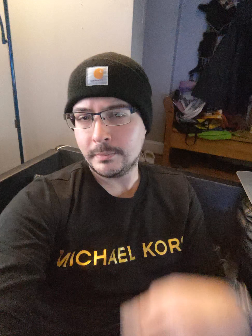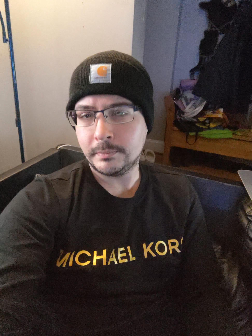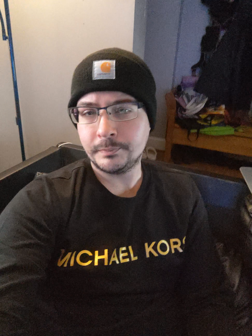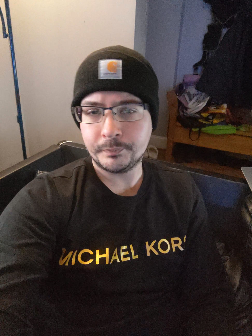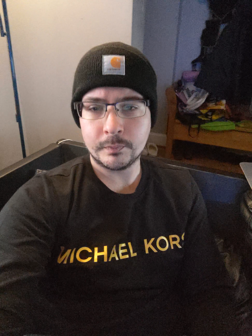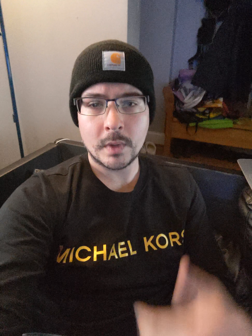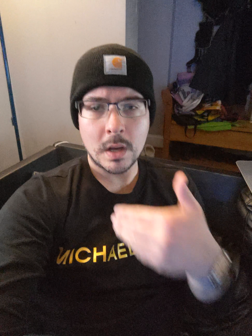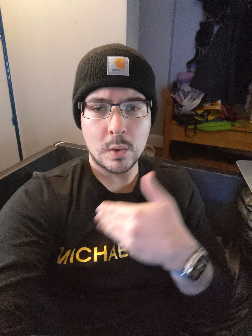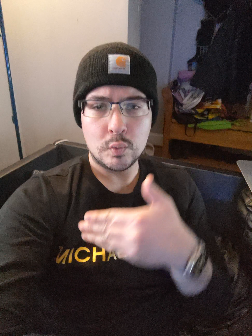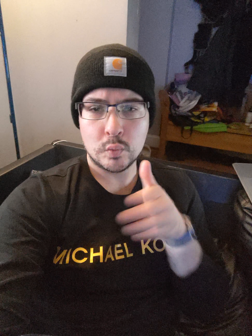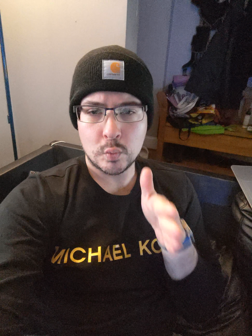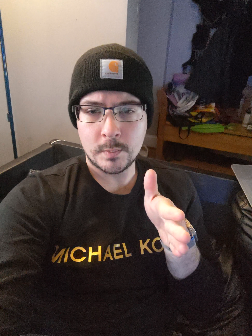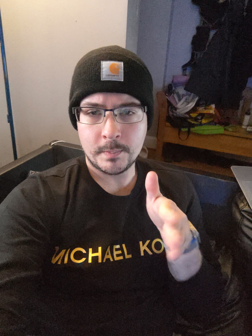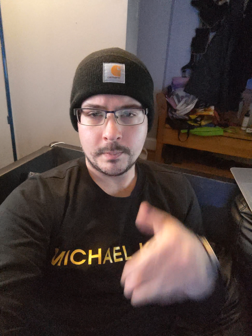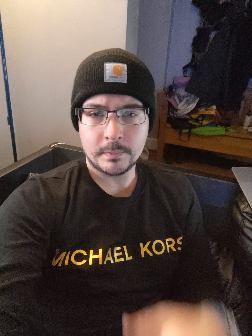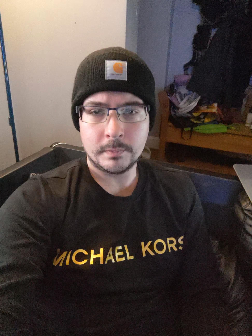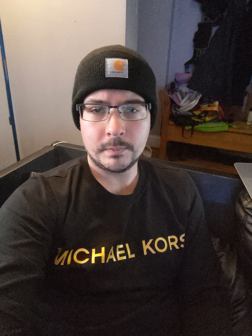room